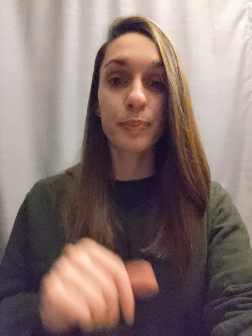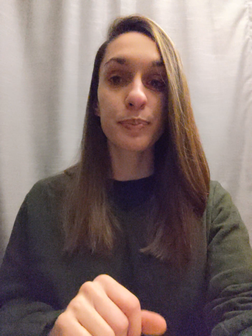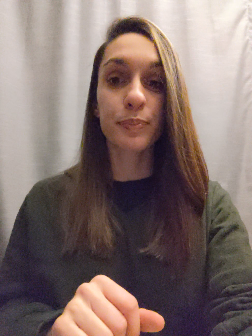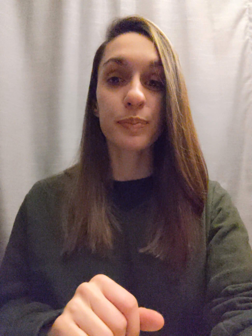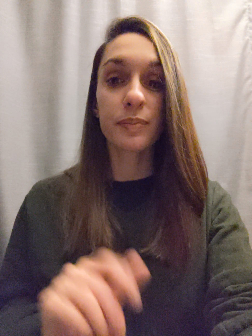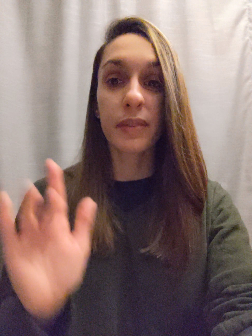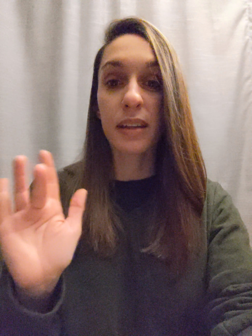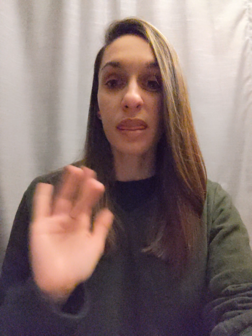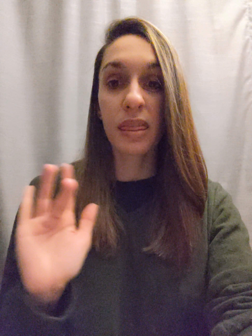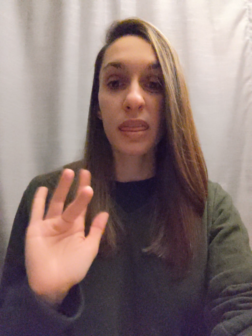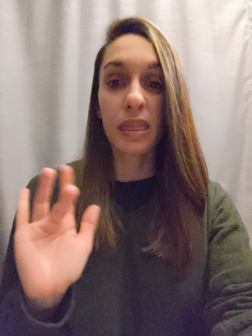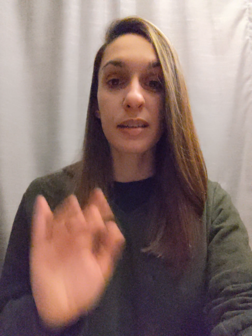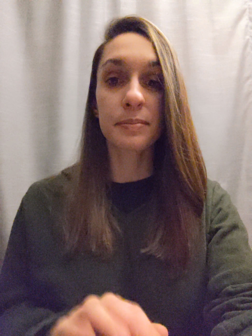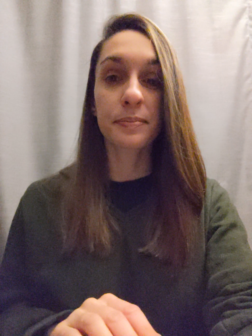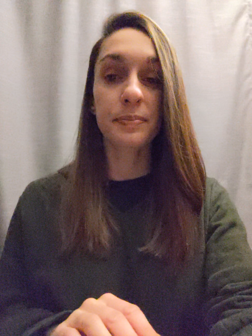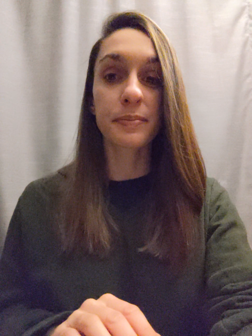yucky